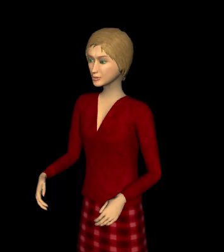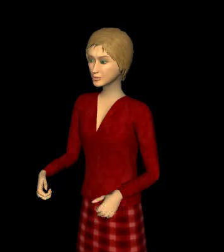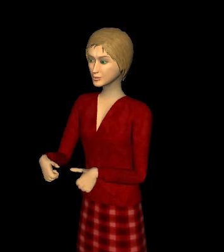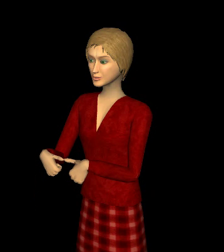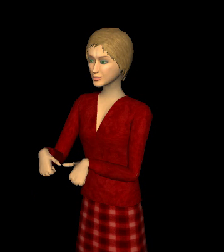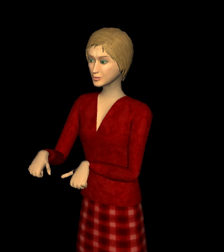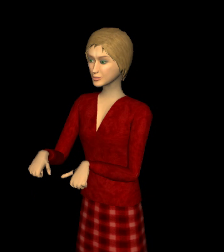يبقى